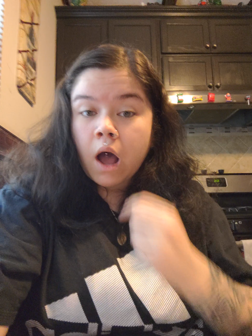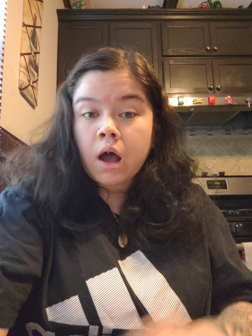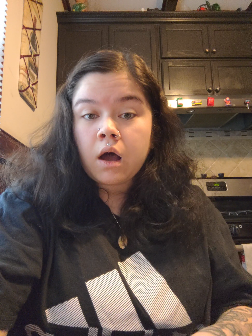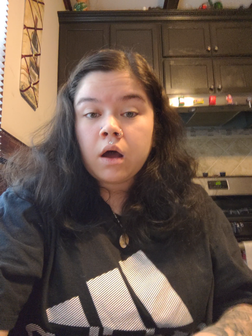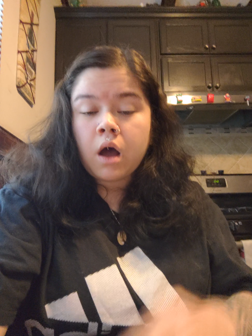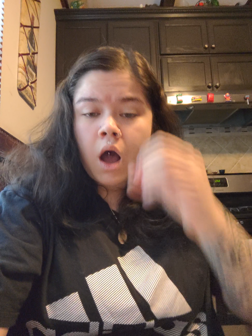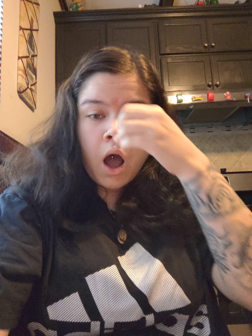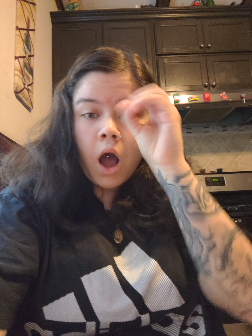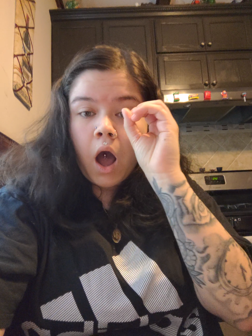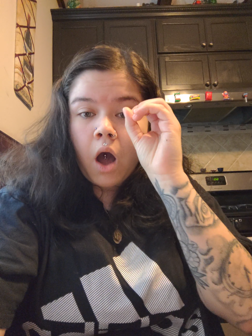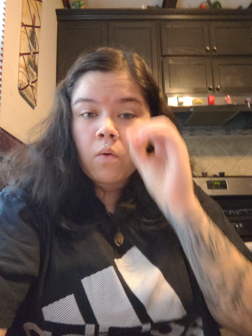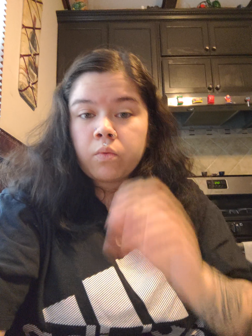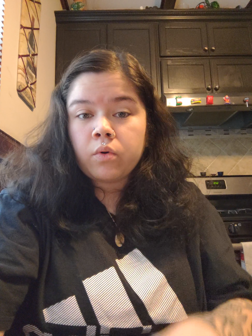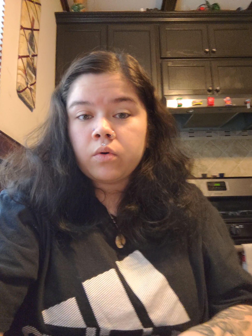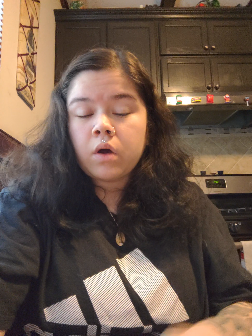owl